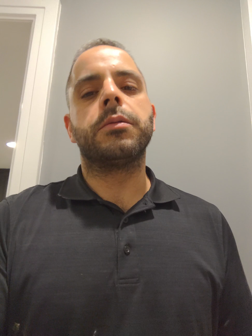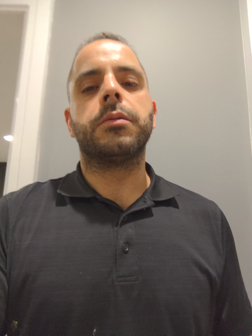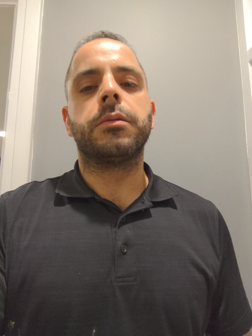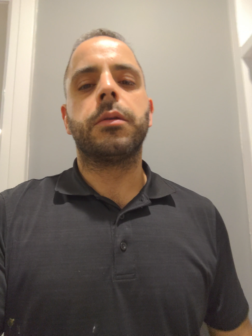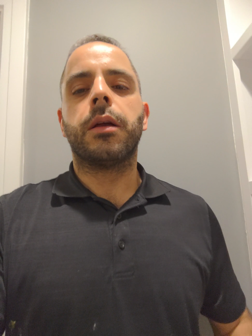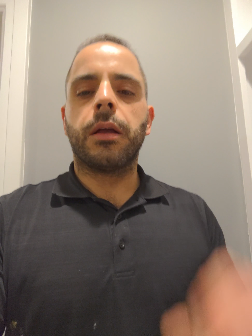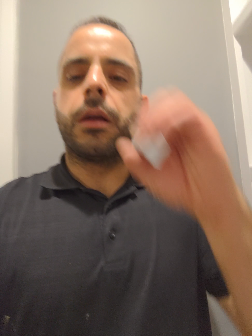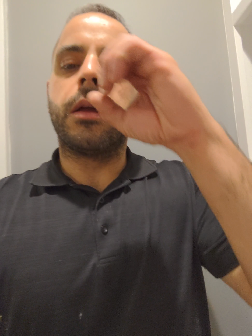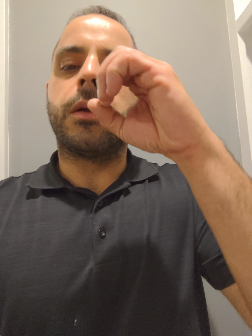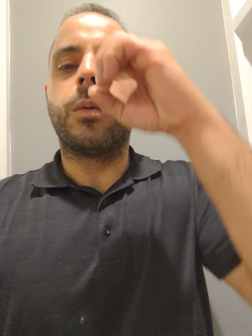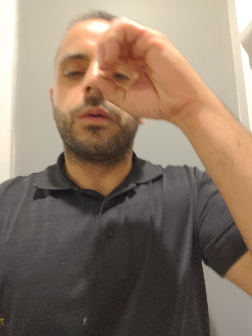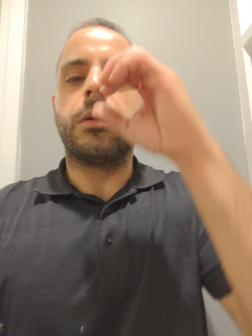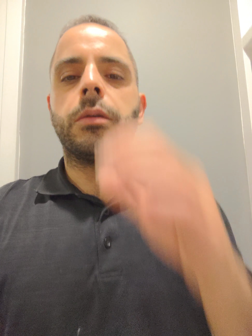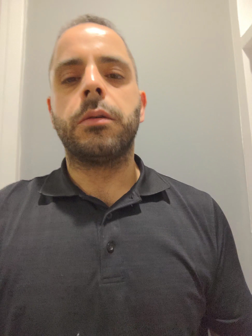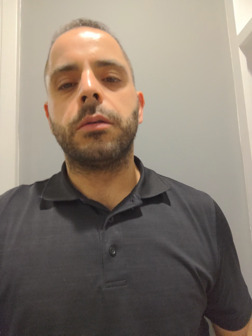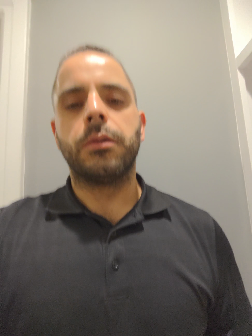owl